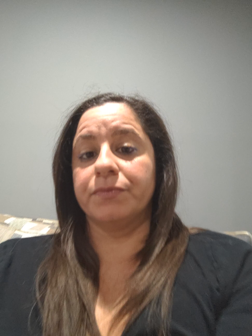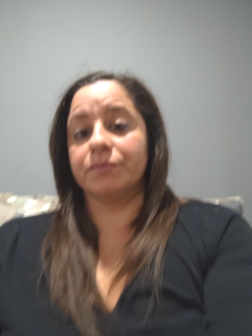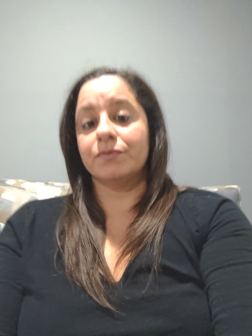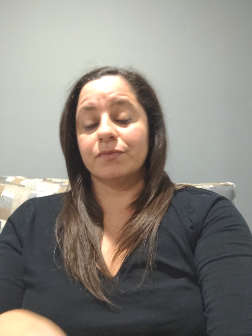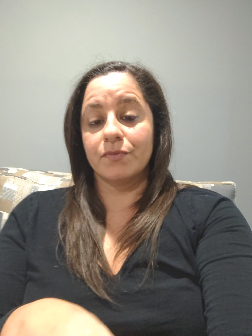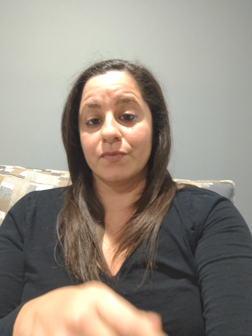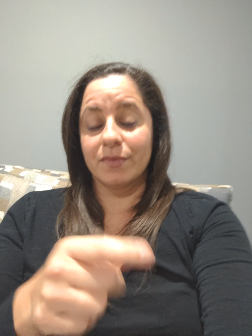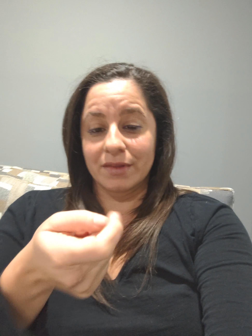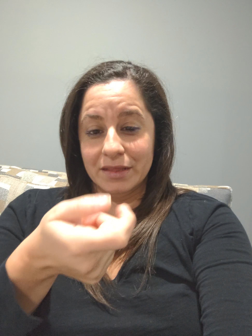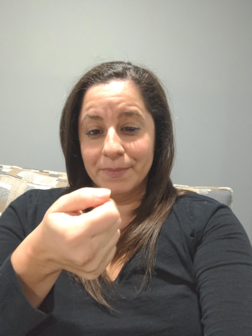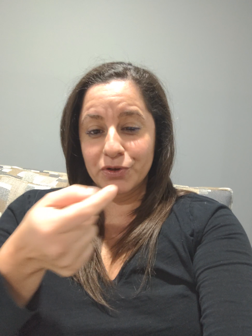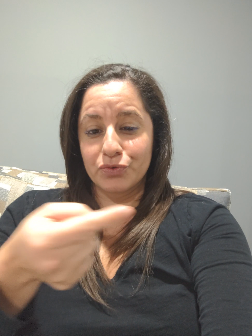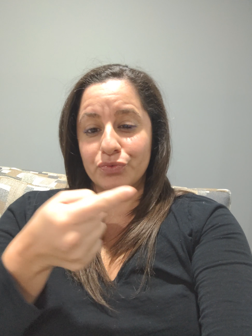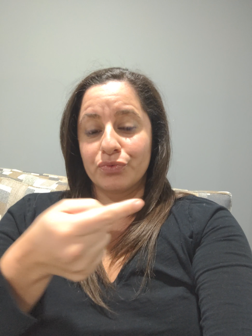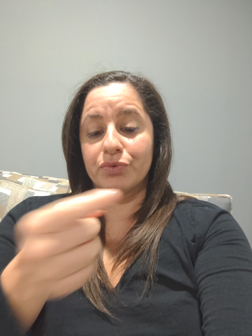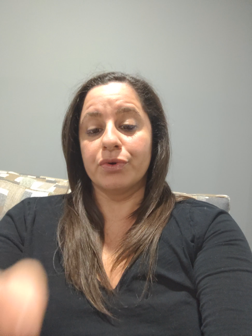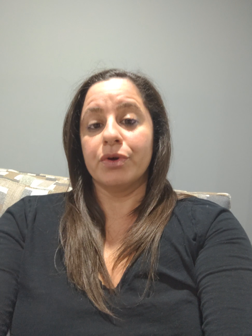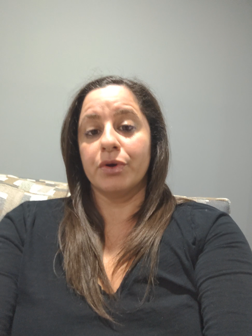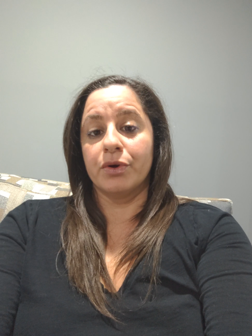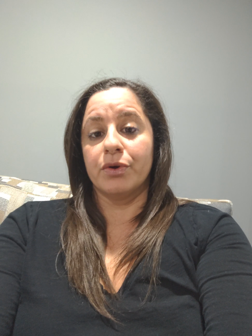owie